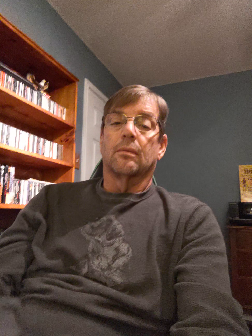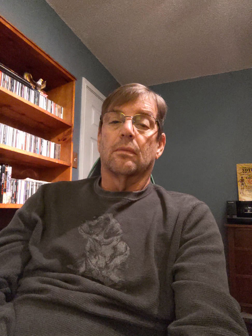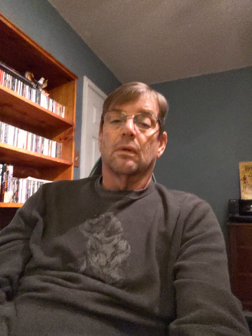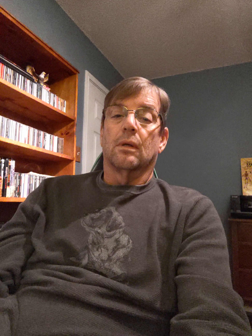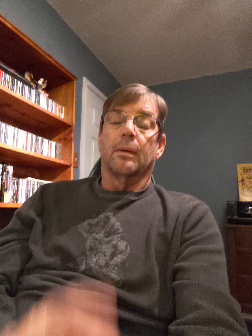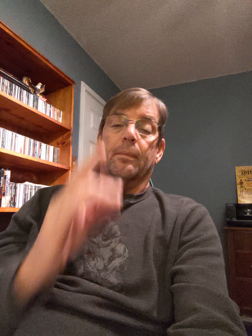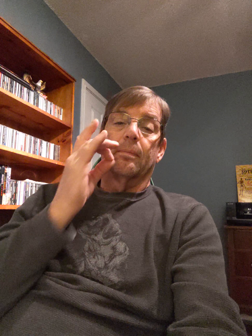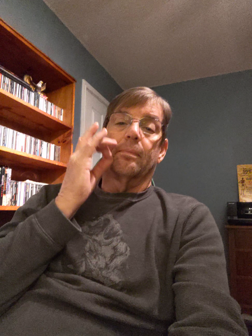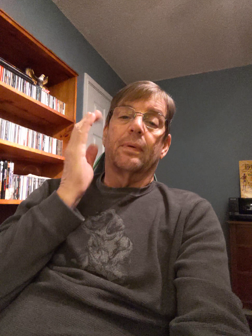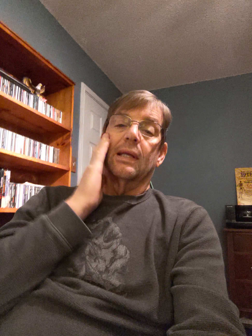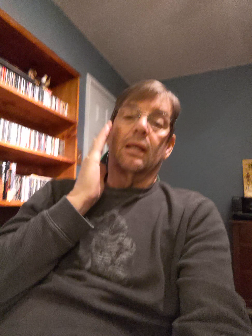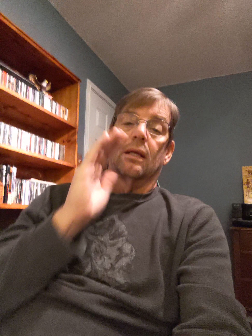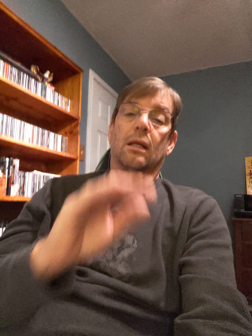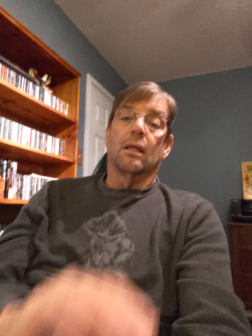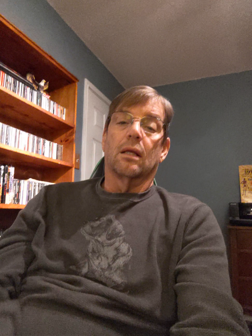bee